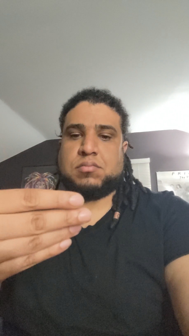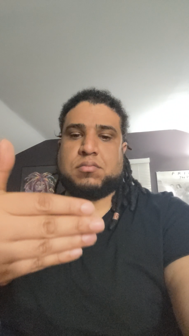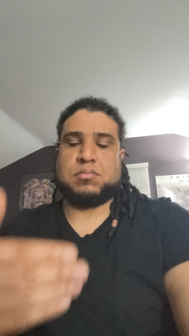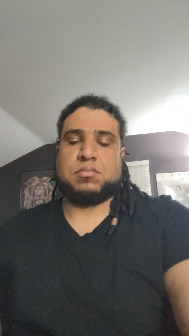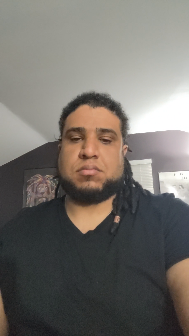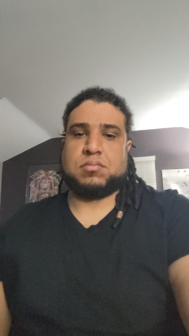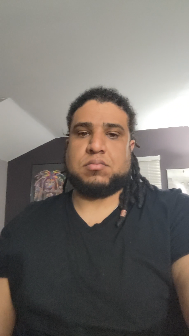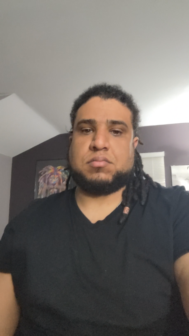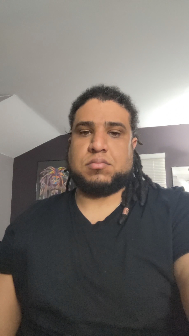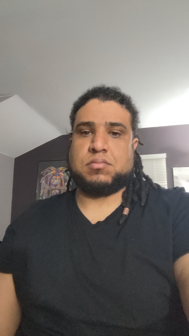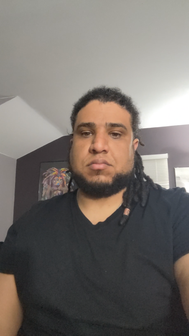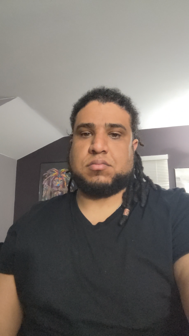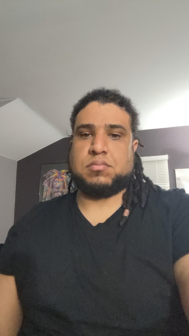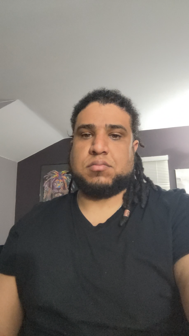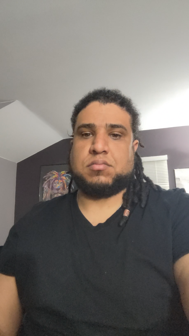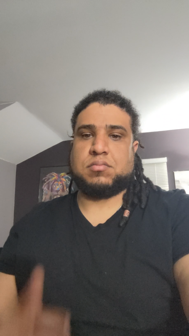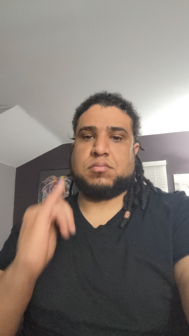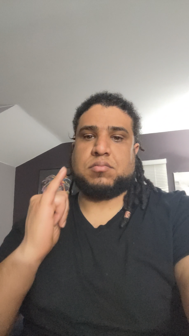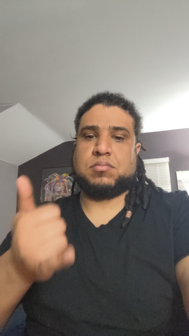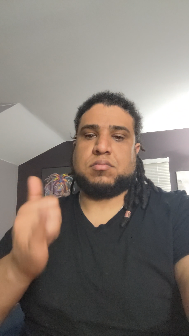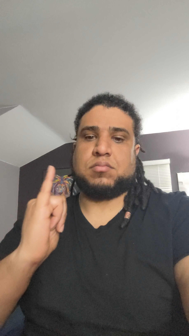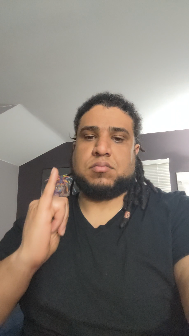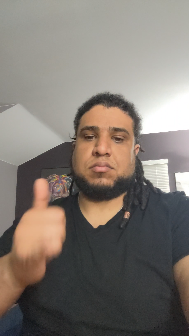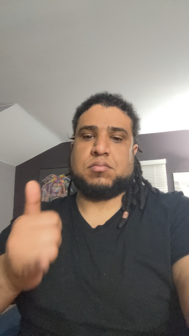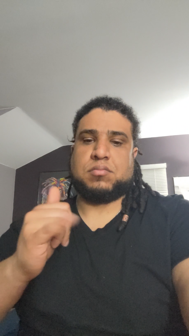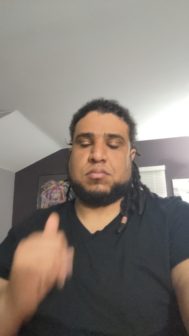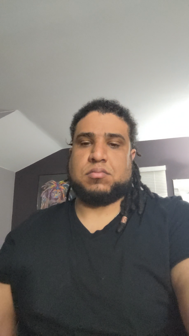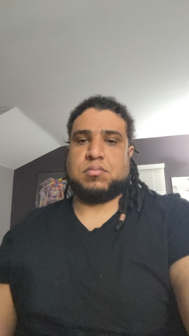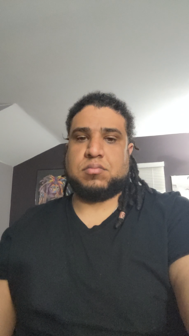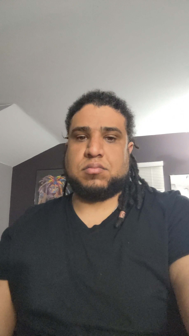rocking chair